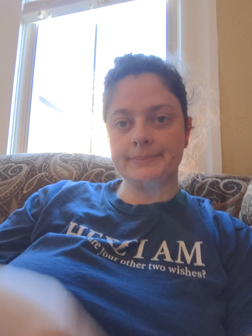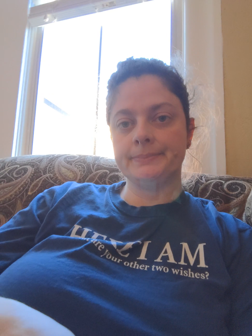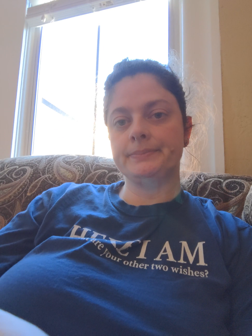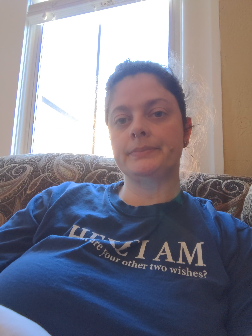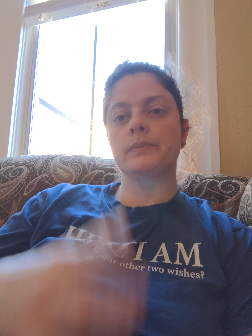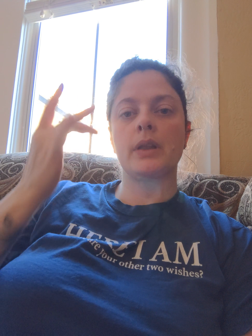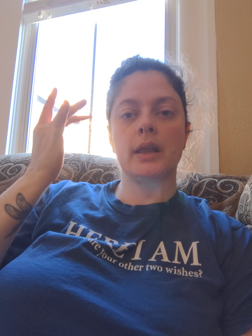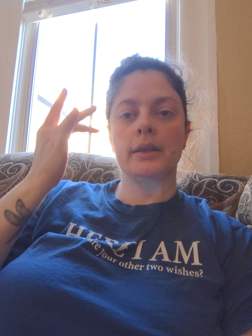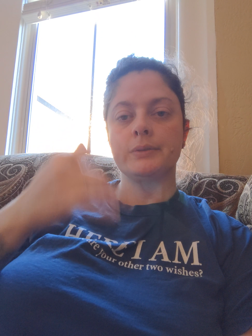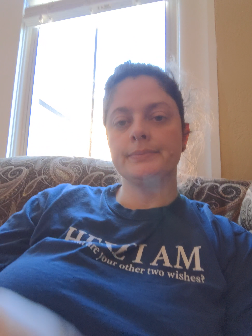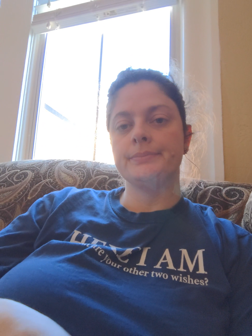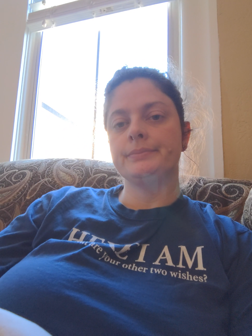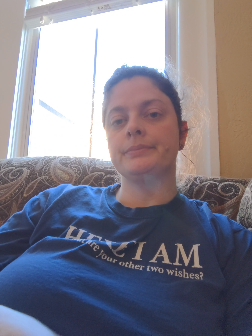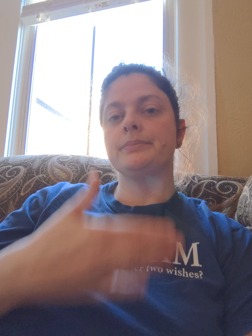why